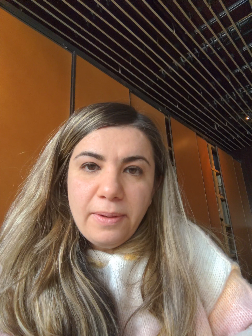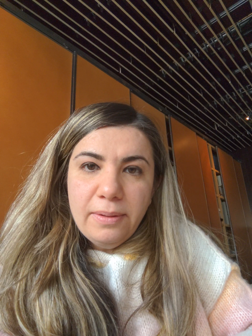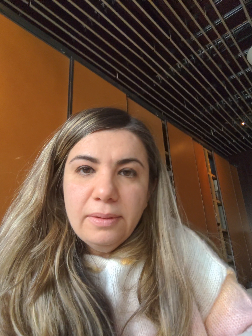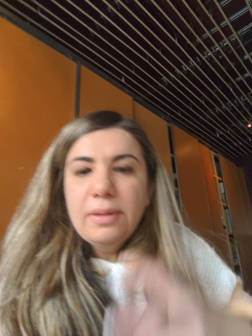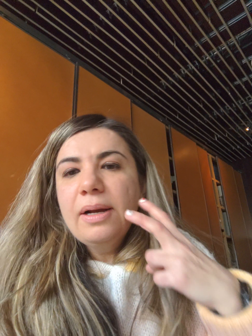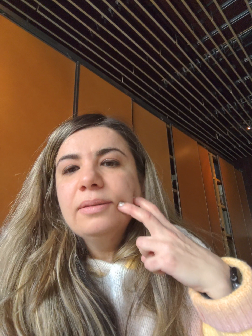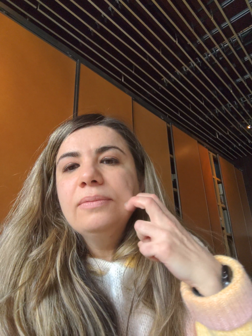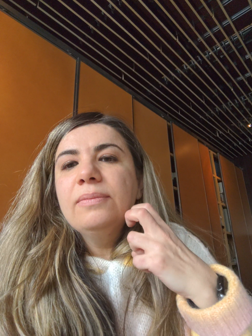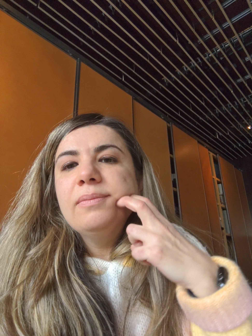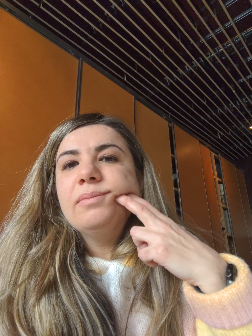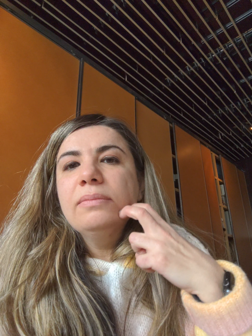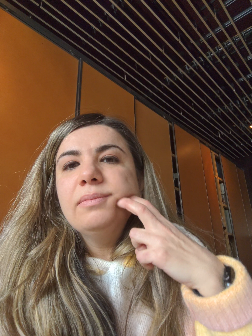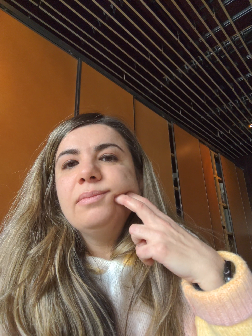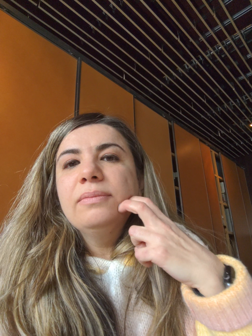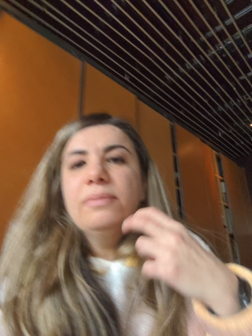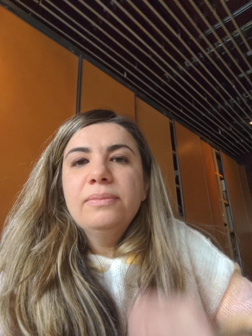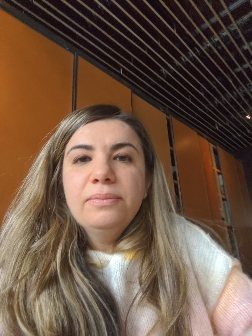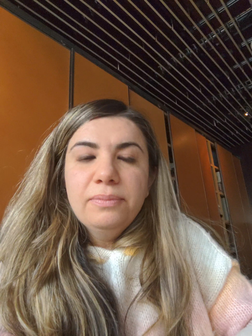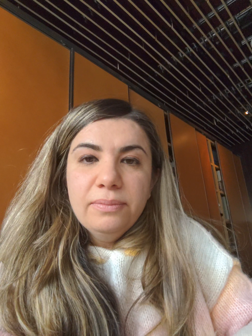gum